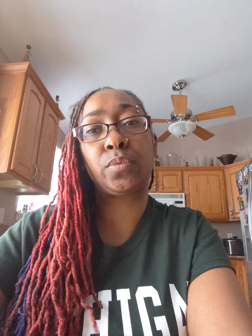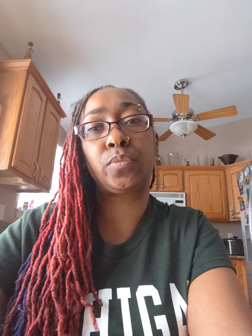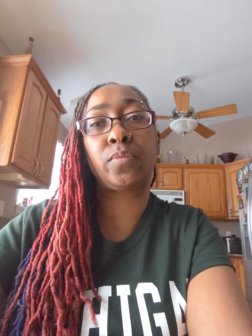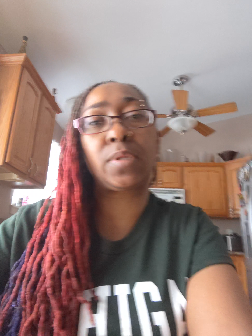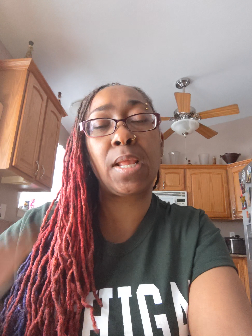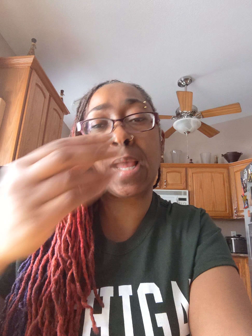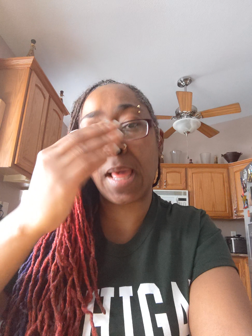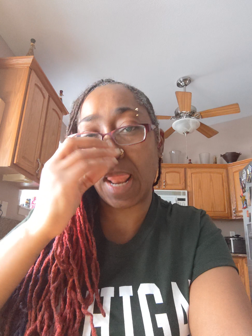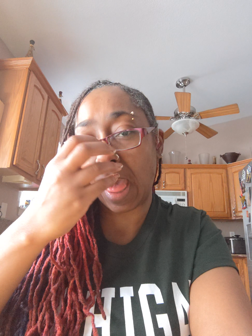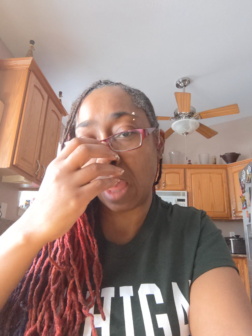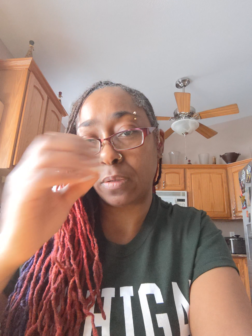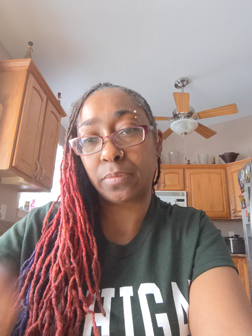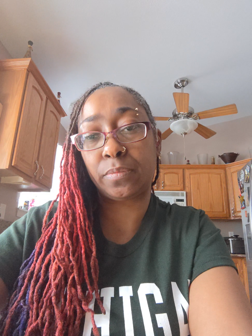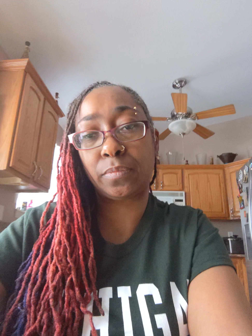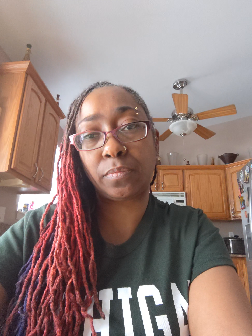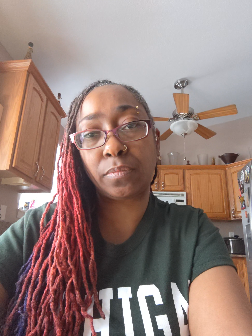clown